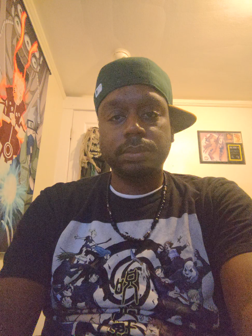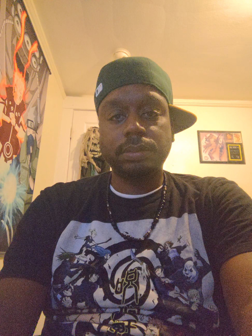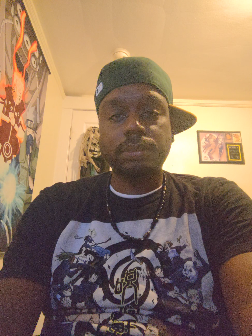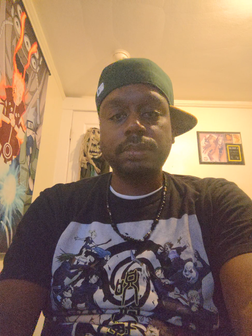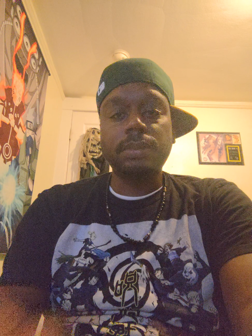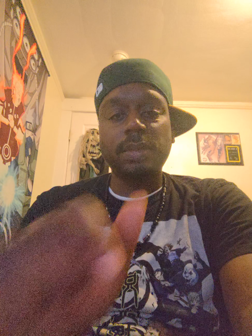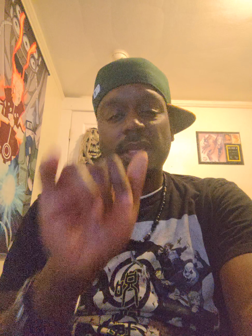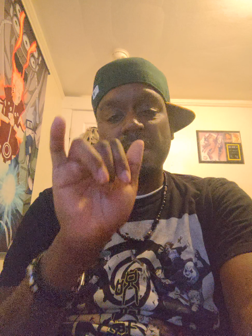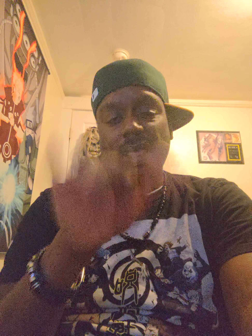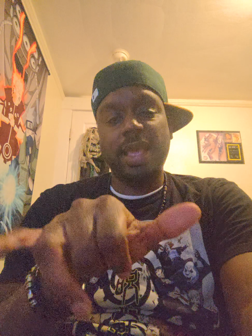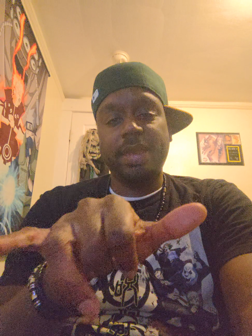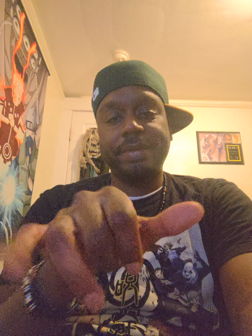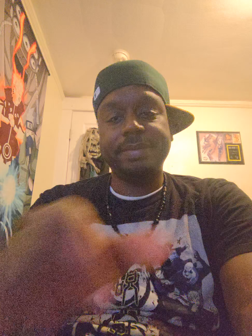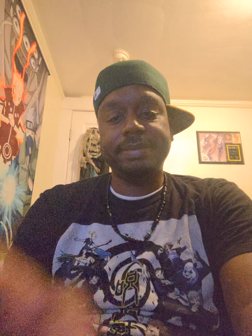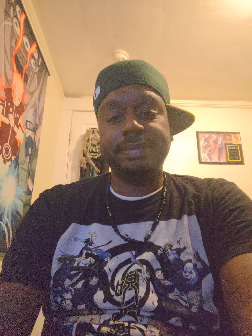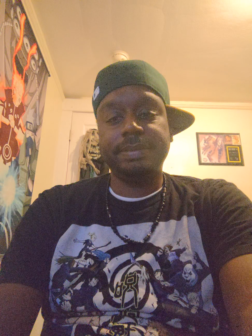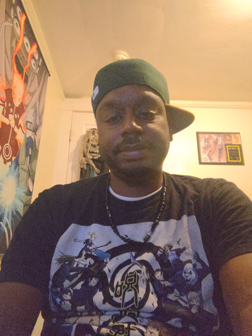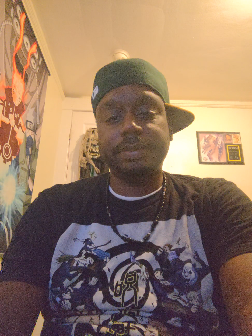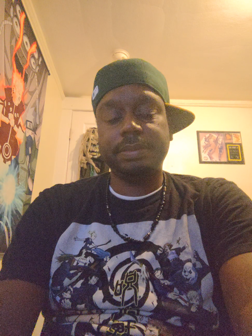that